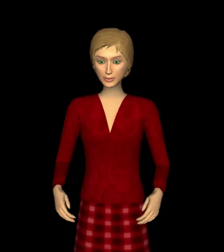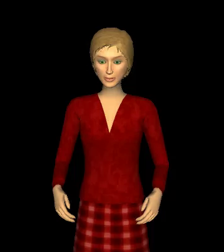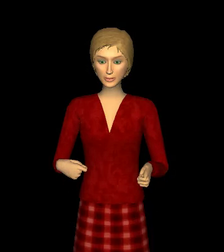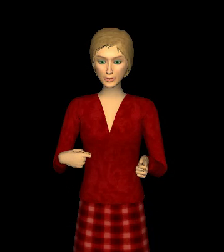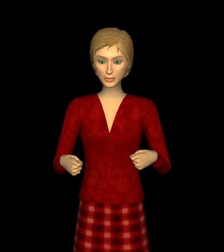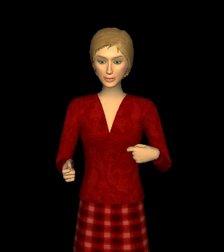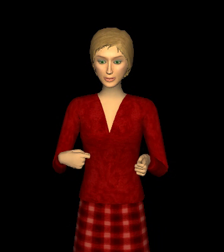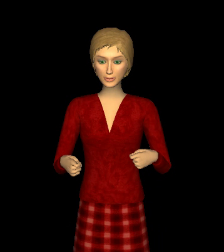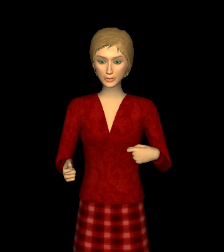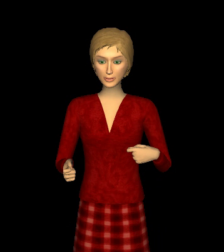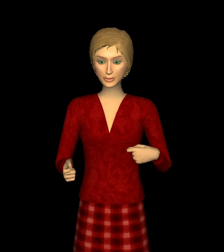تجارة